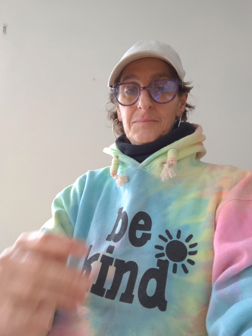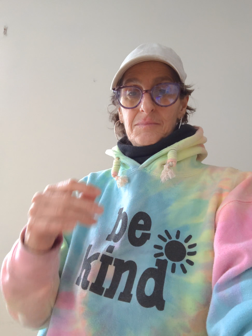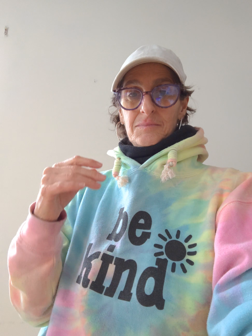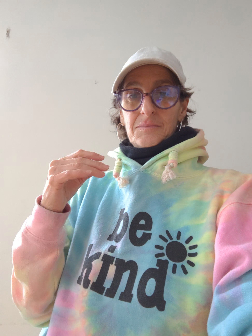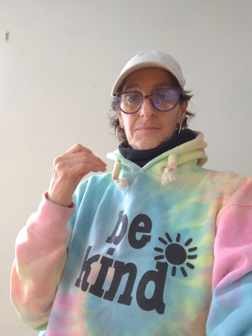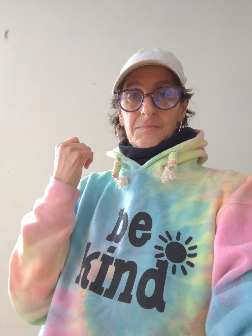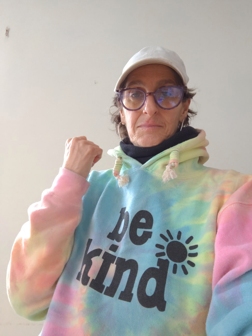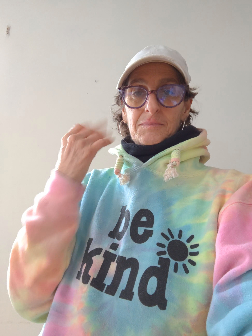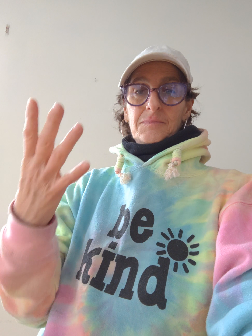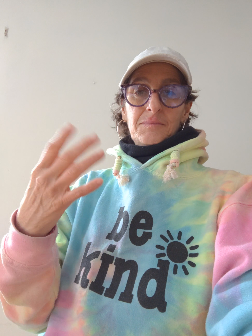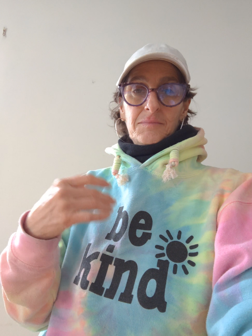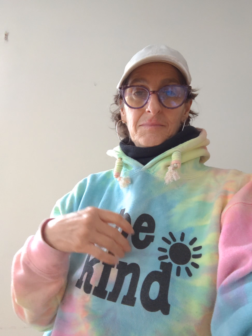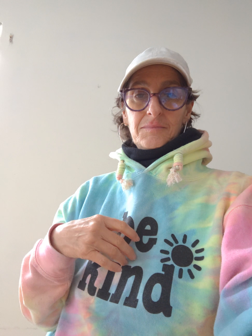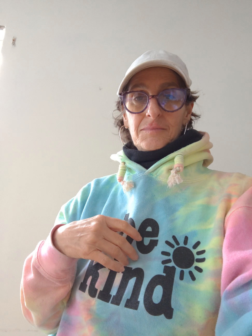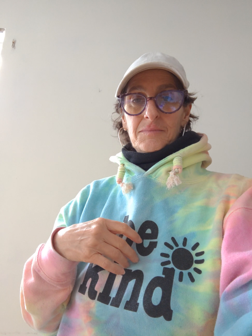many